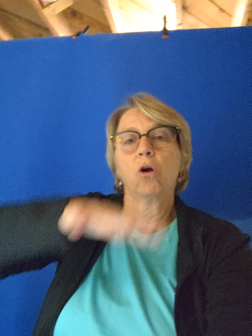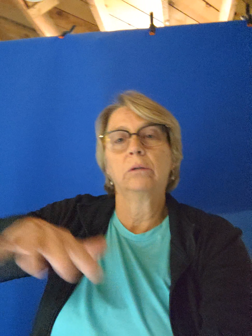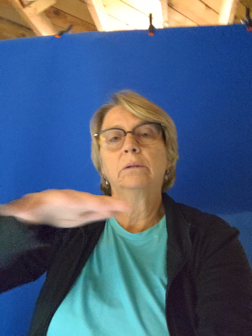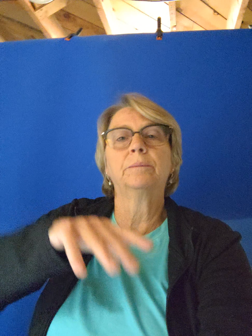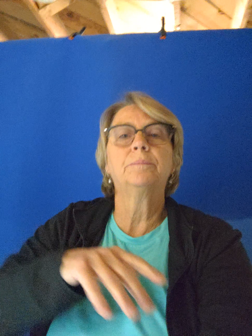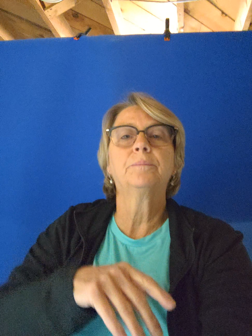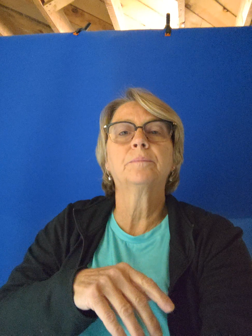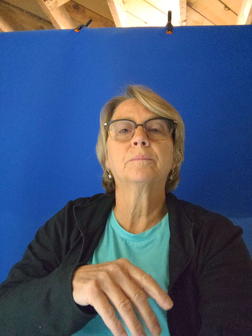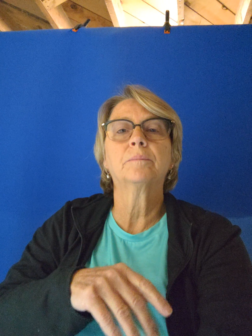backyard